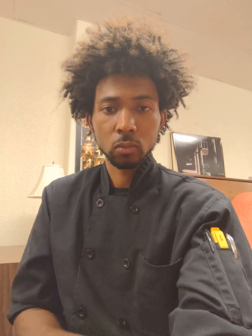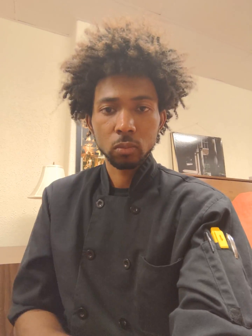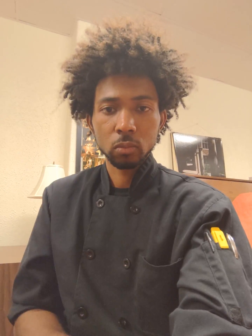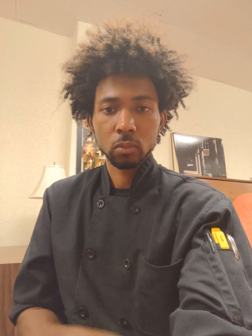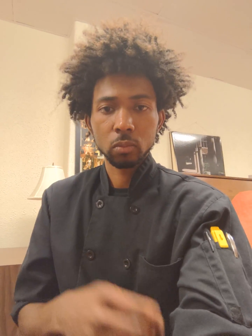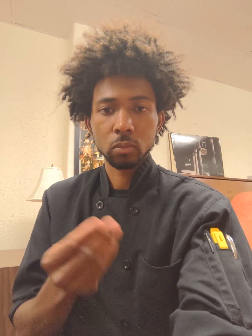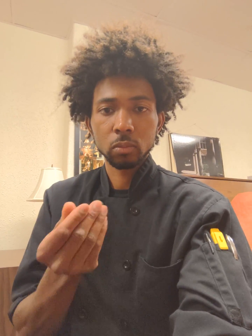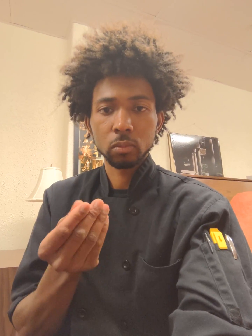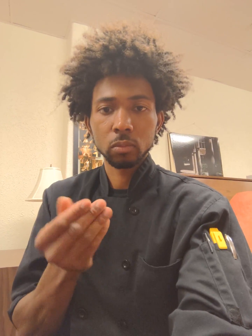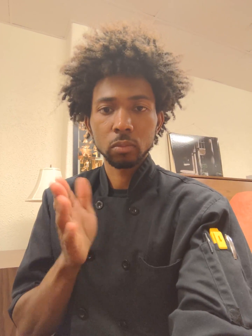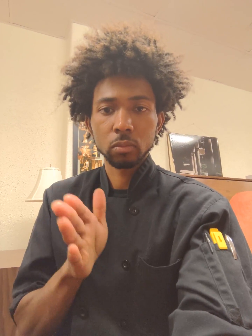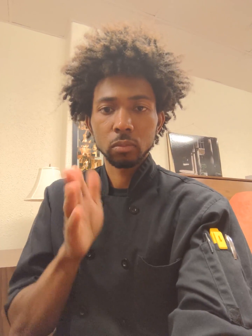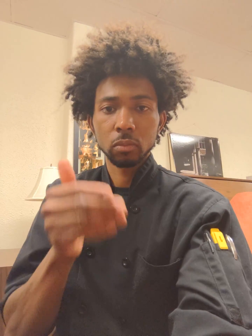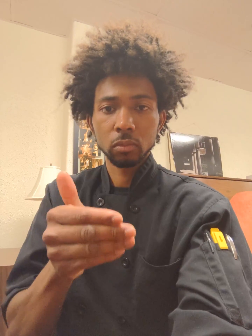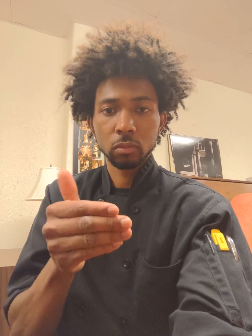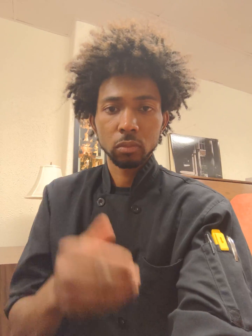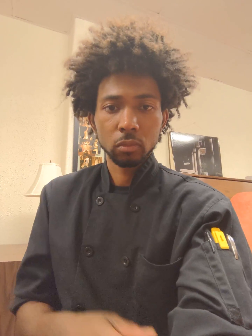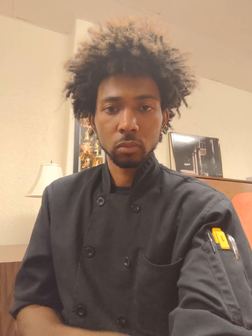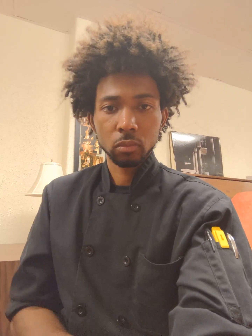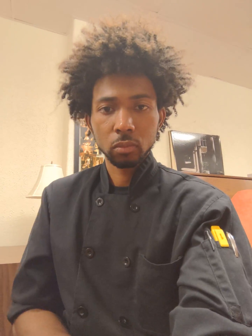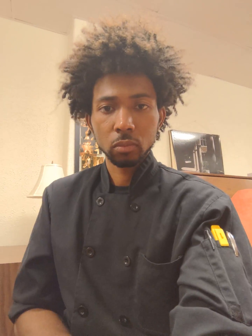sandbox